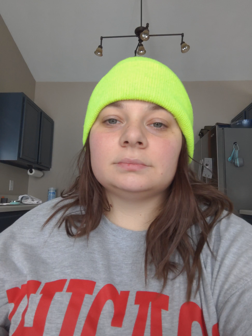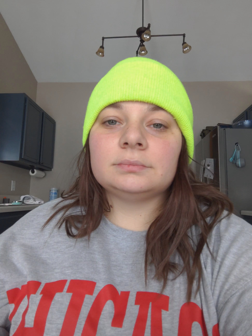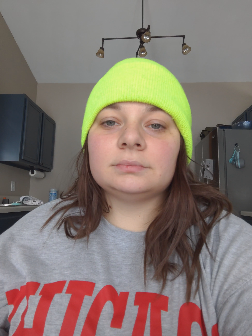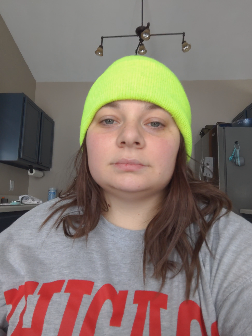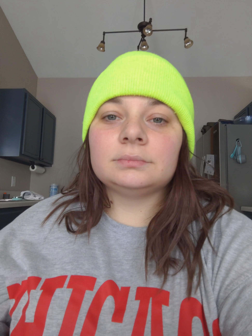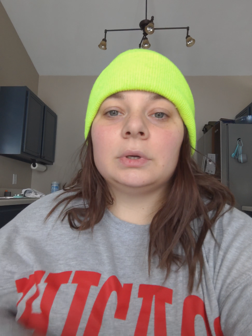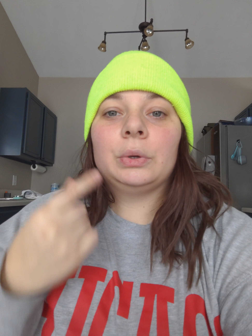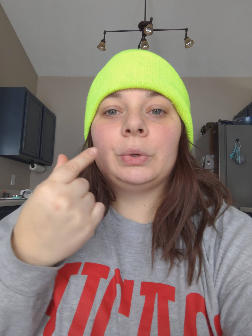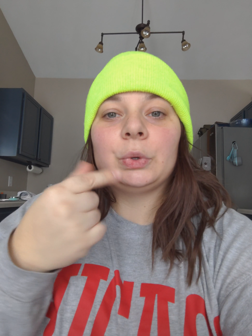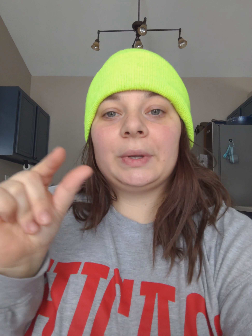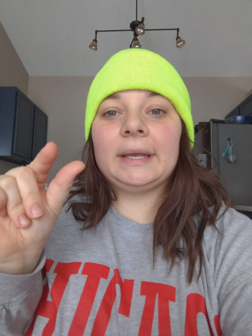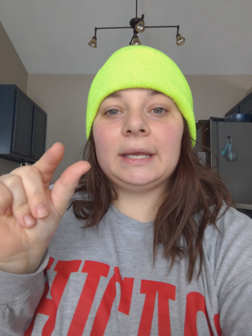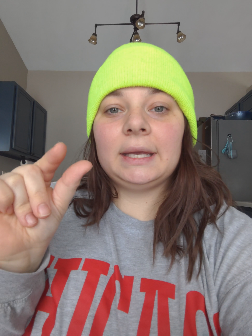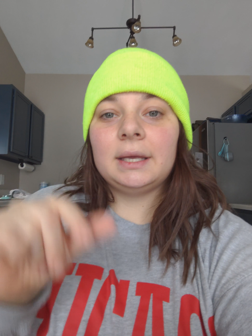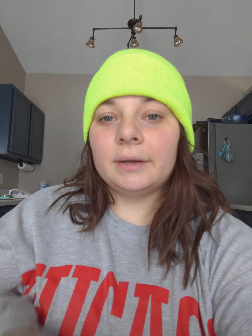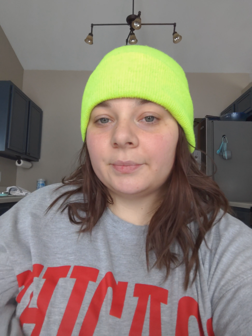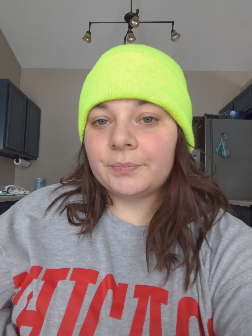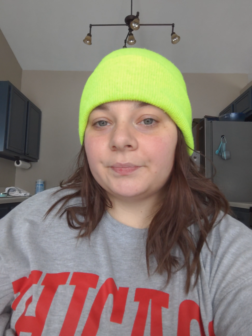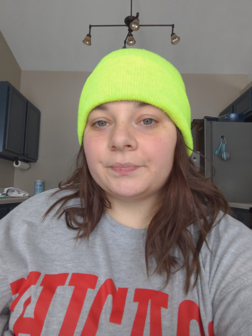green